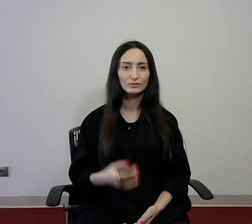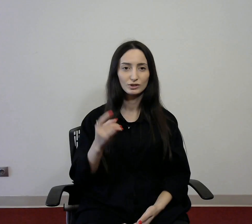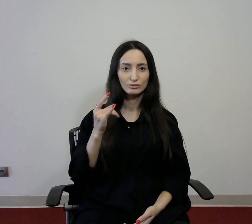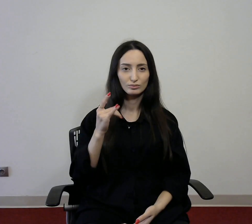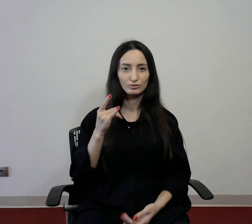uşaq